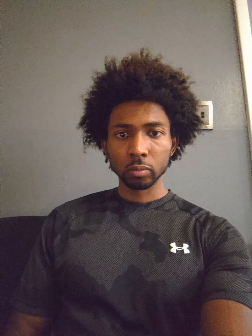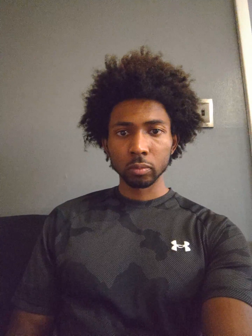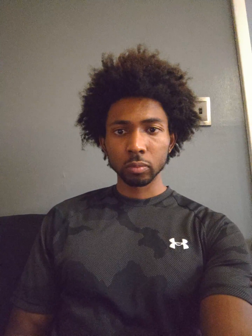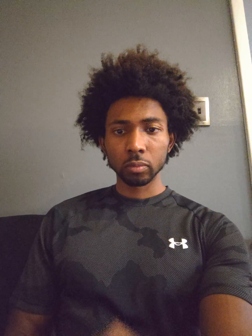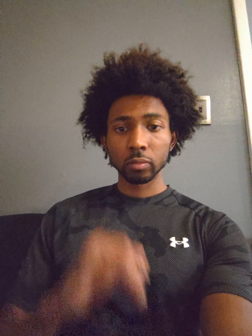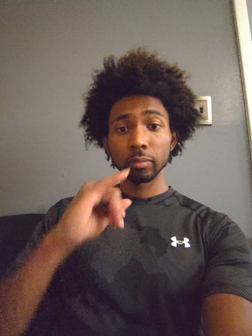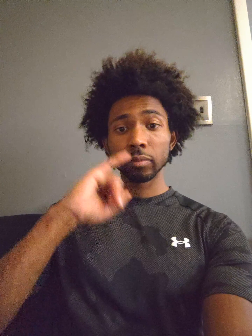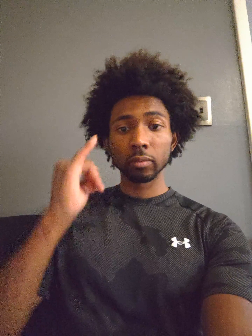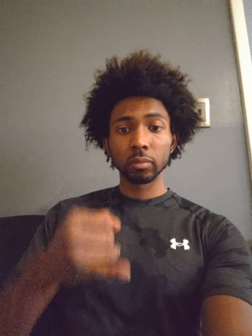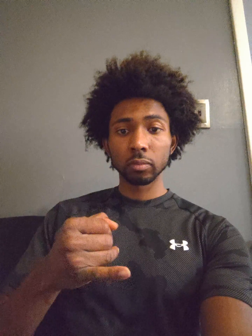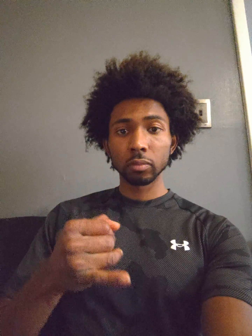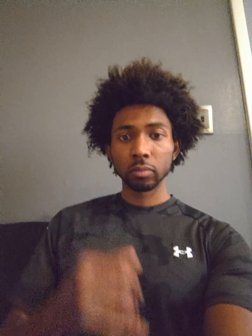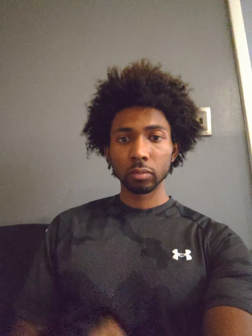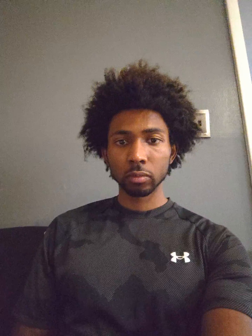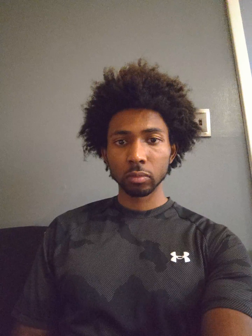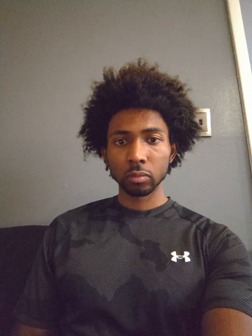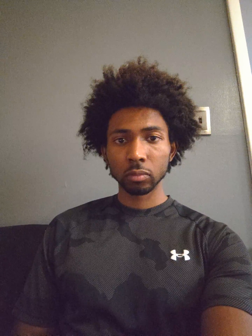last